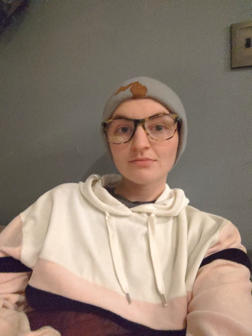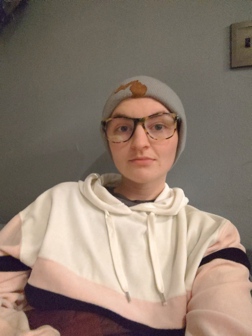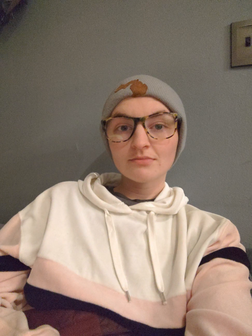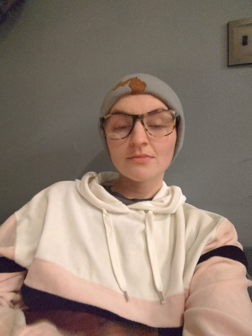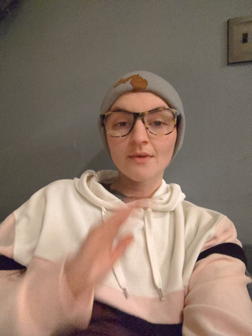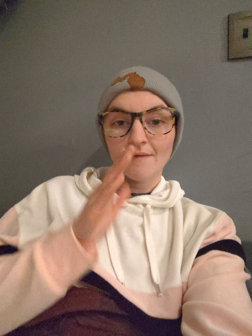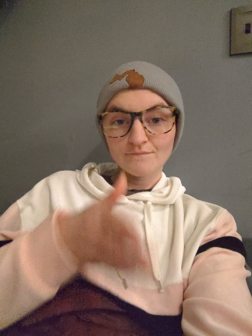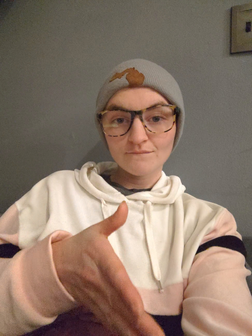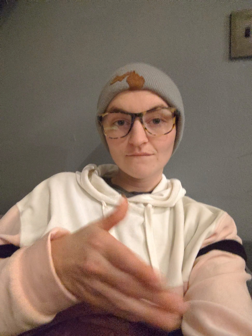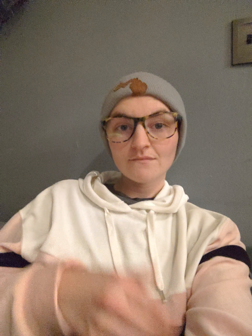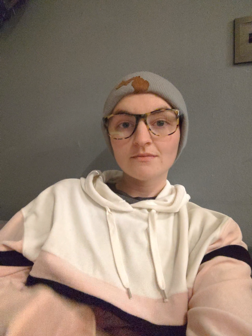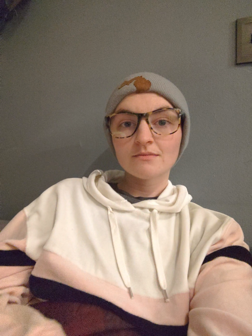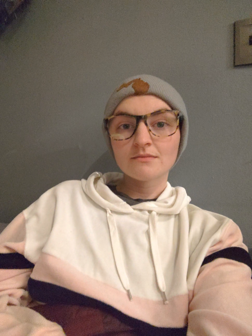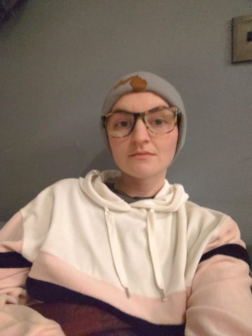after